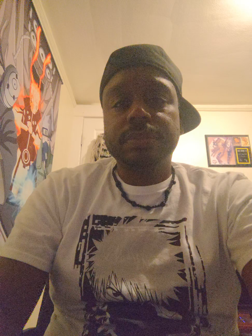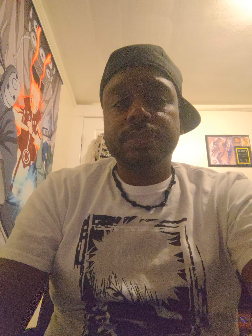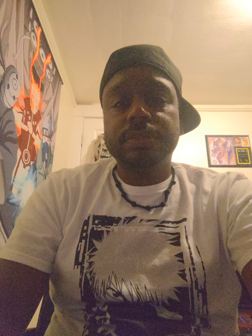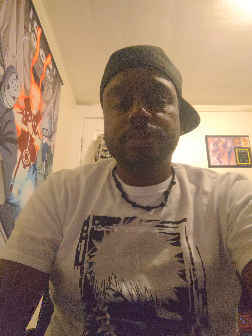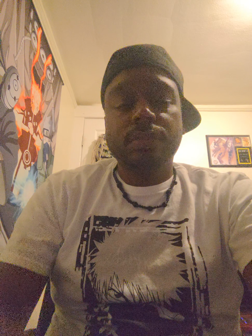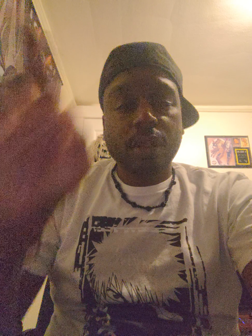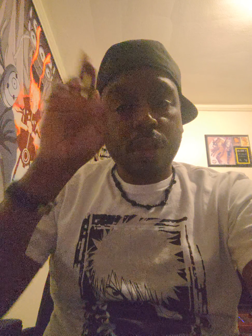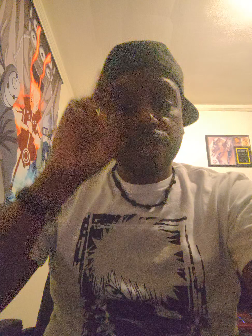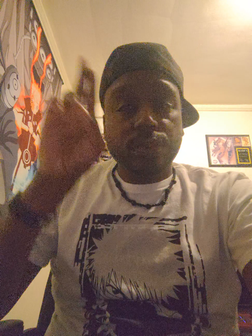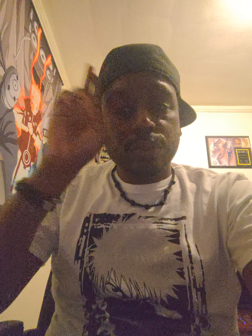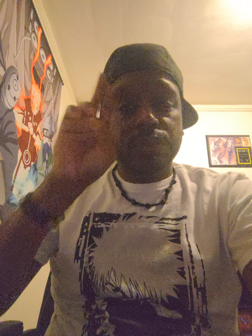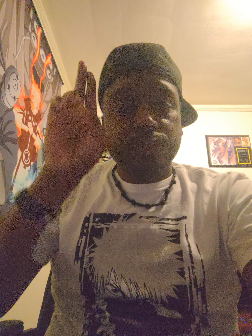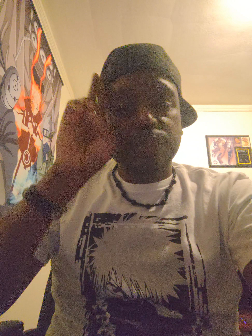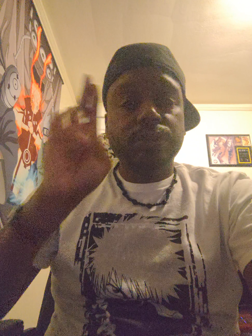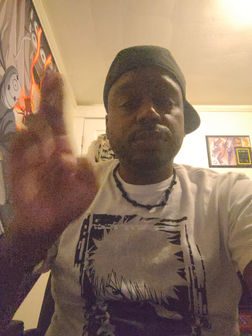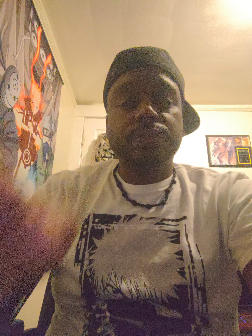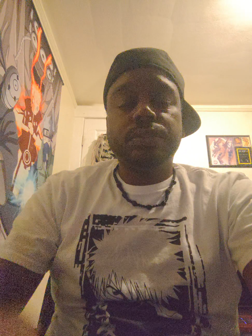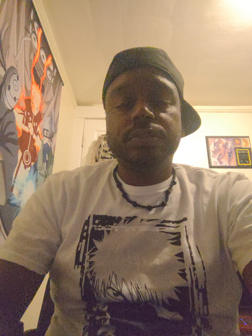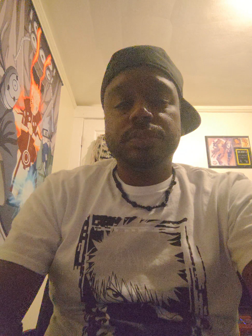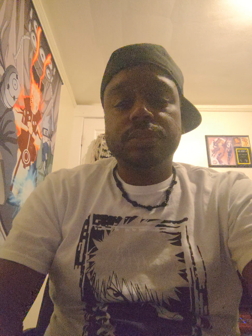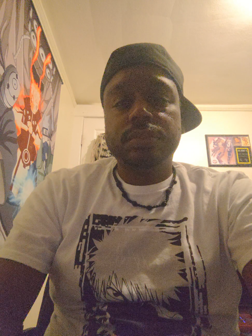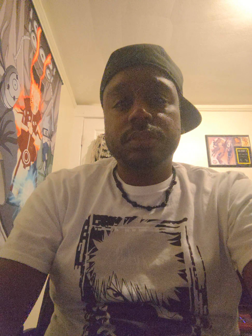uncle